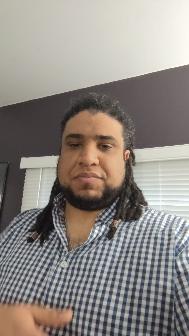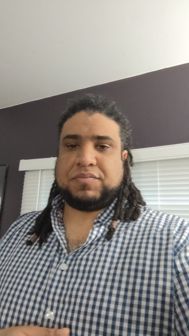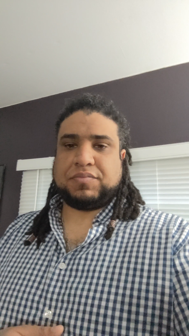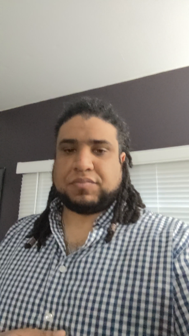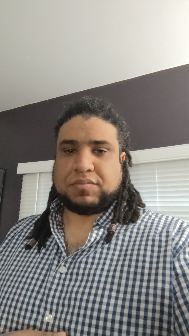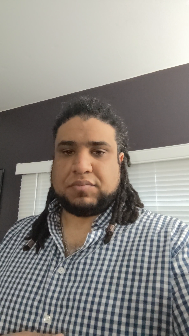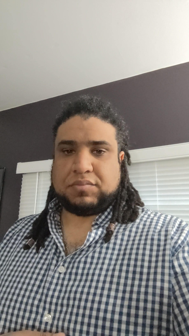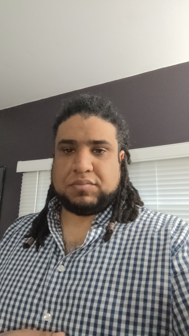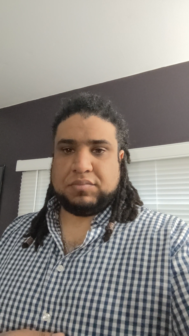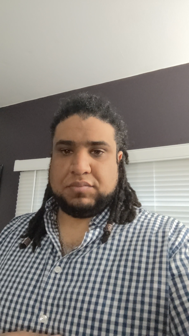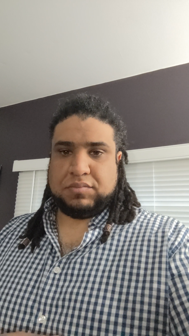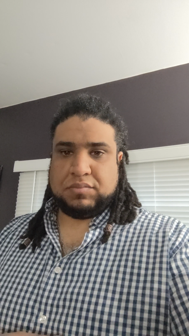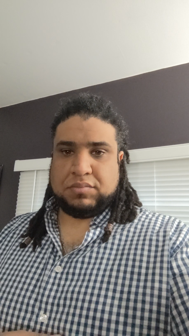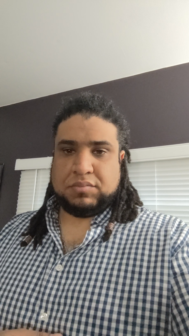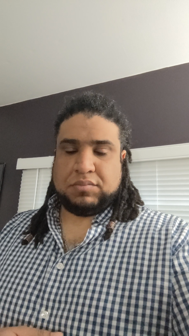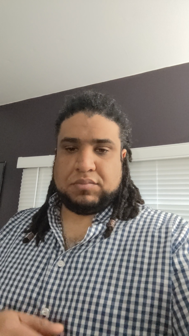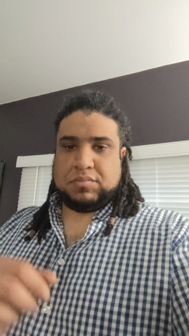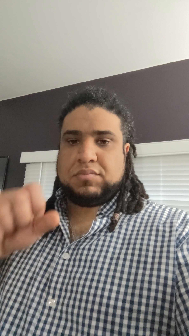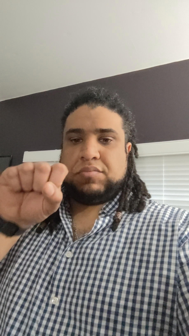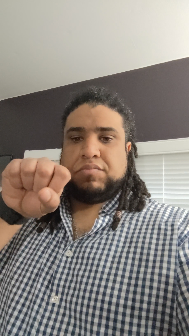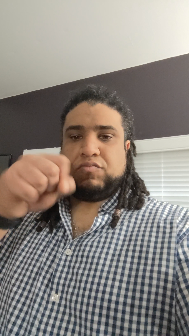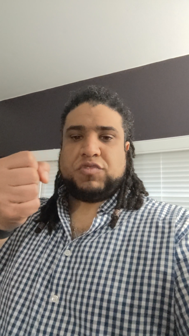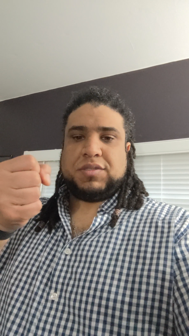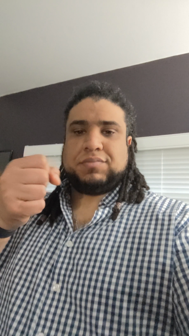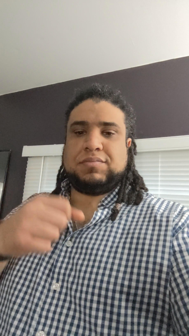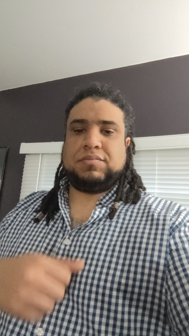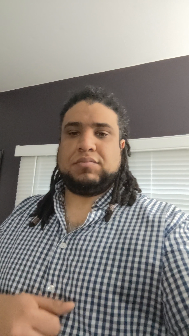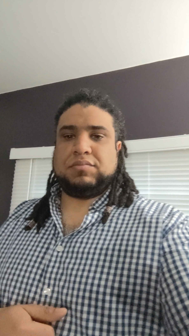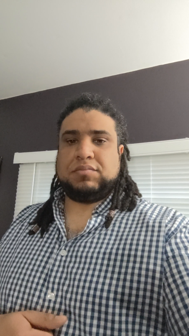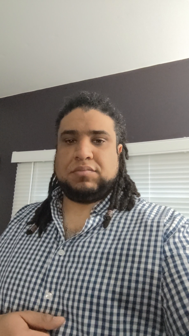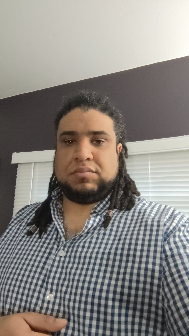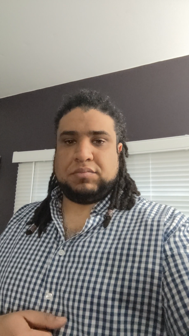break